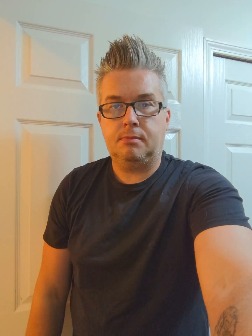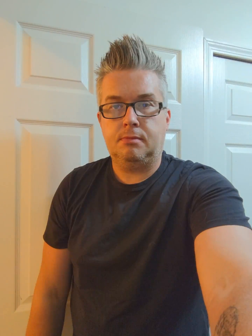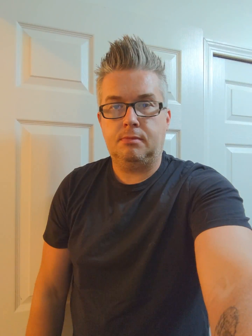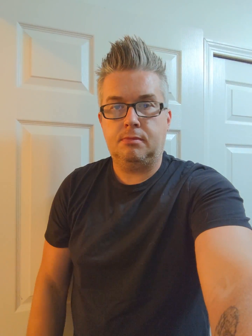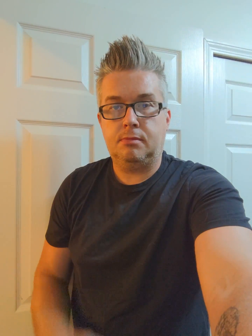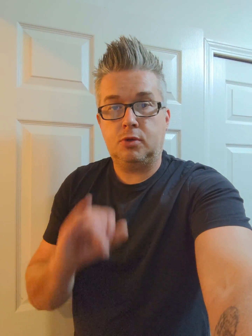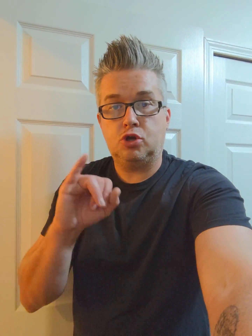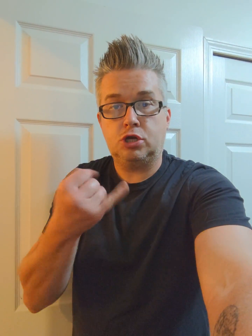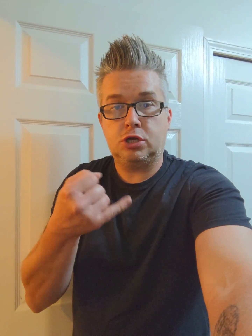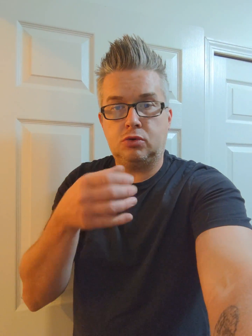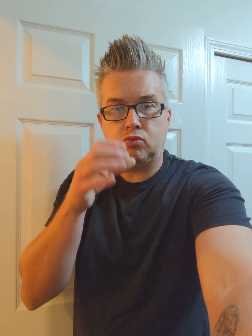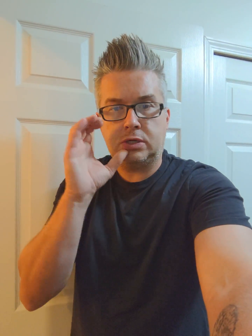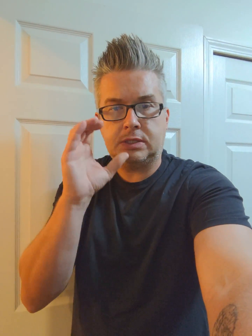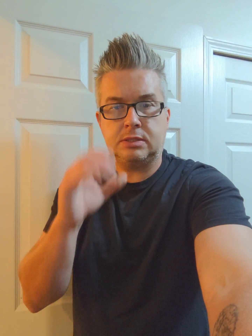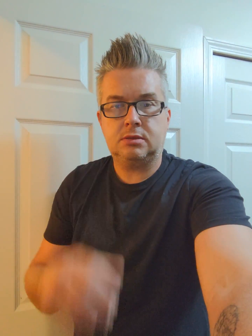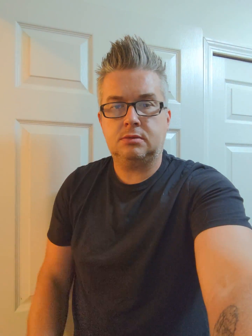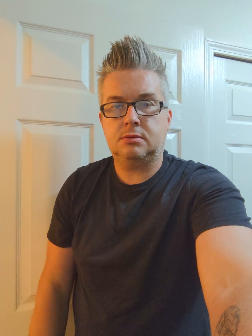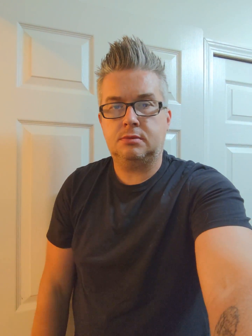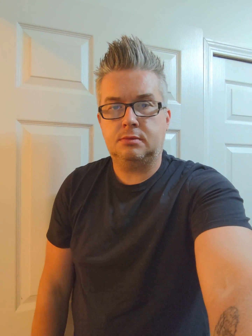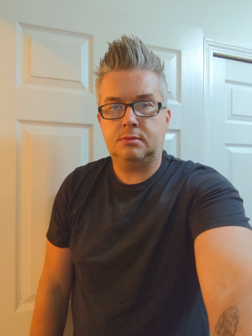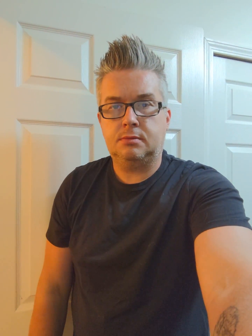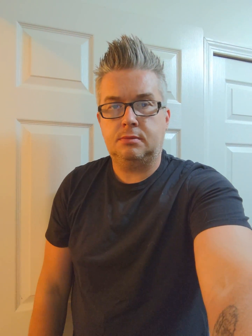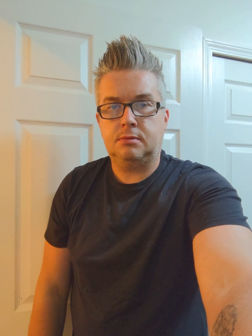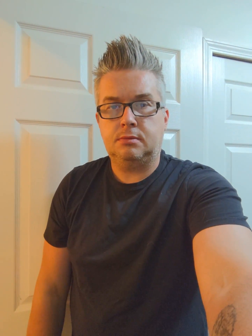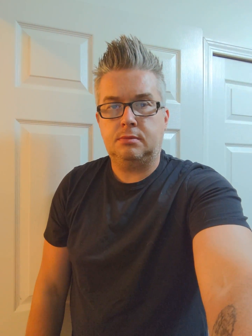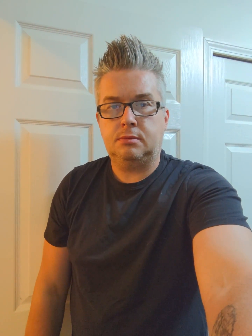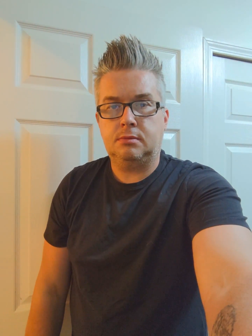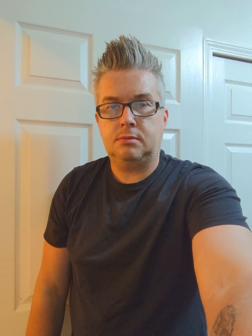juice